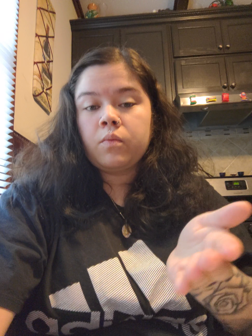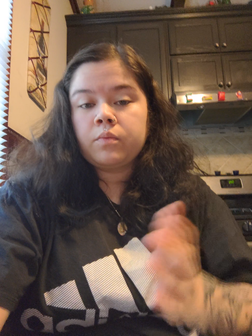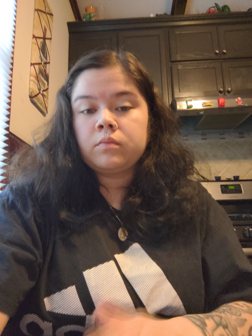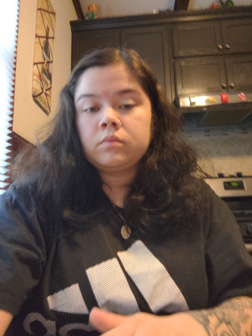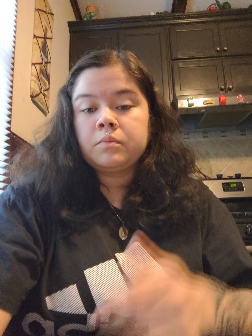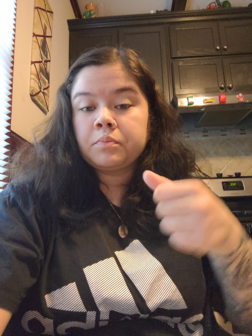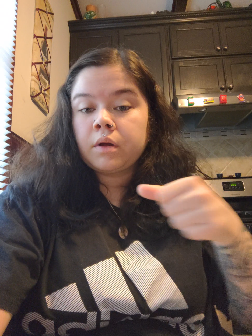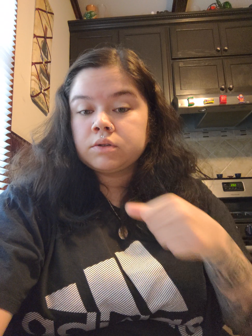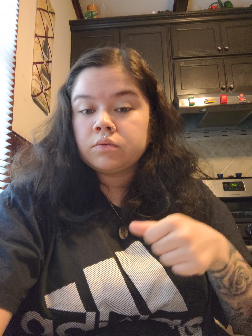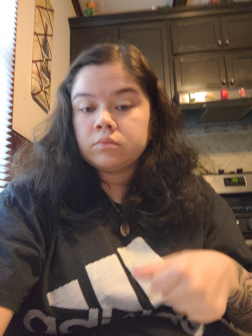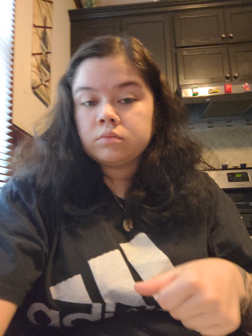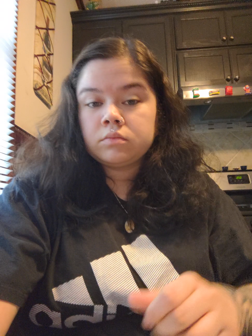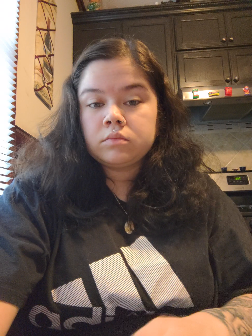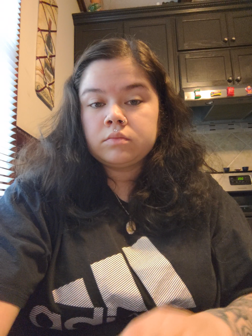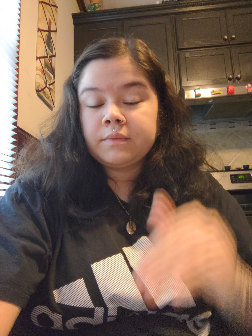puzzle